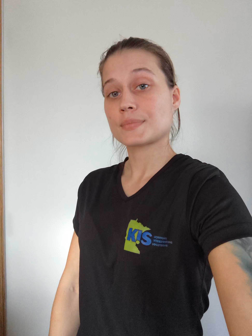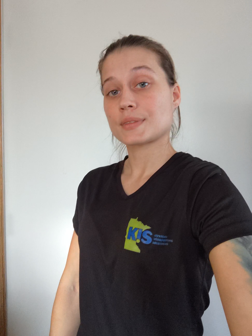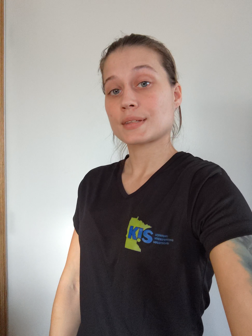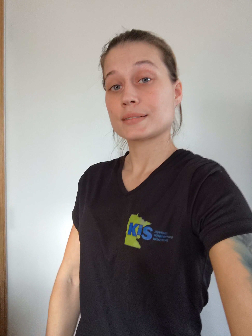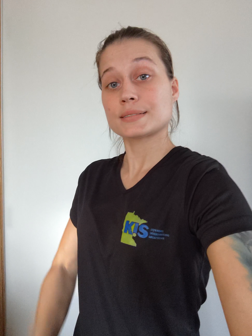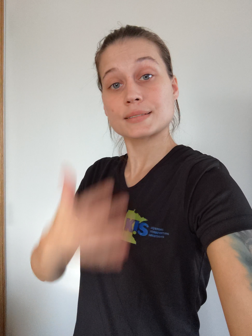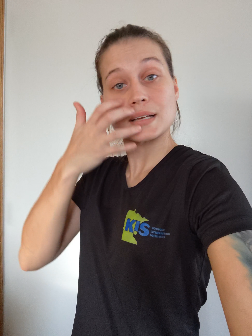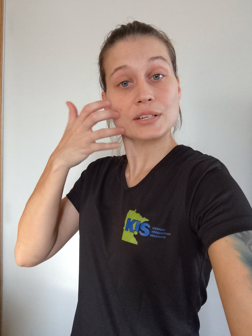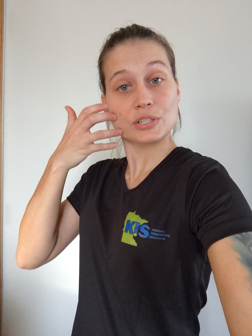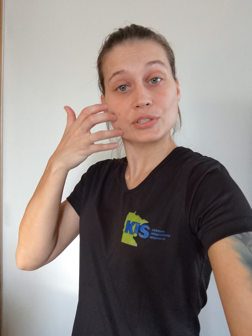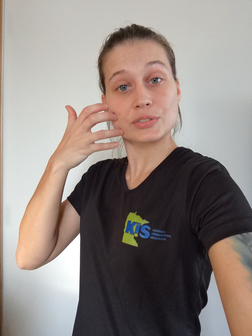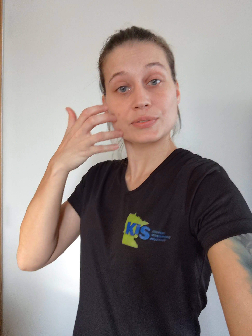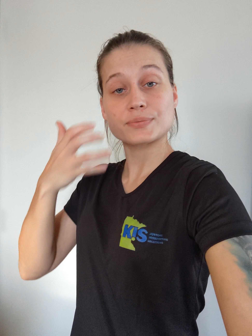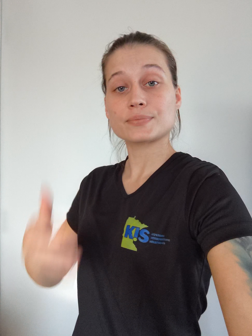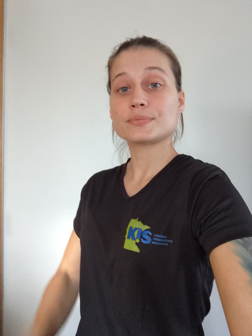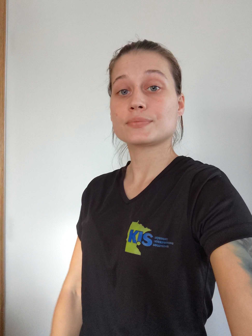tiger